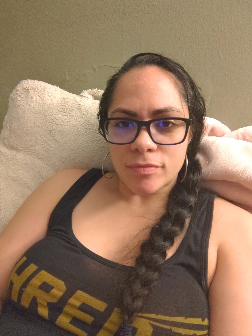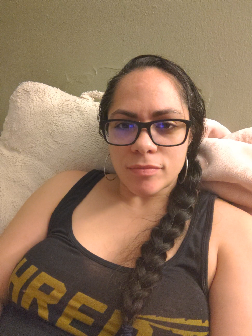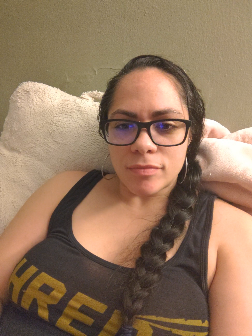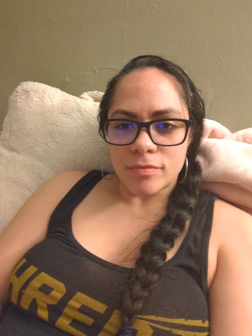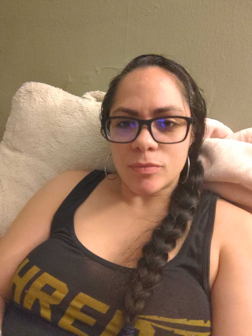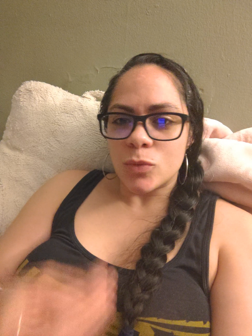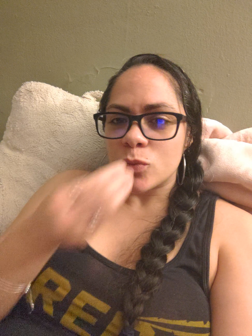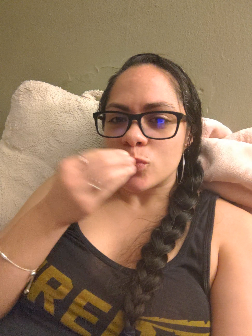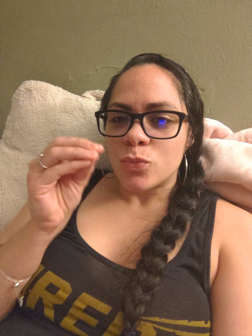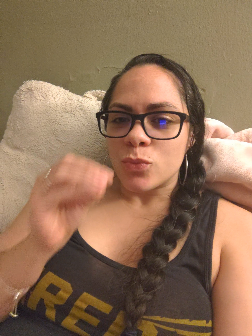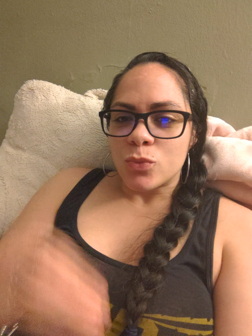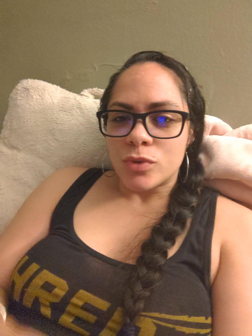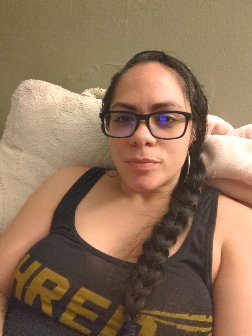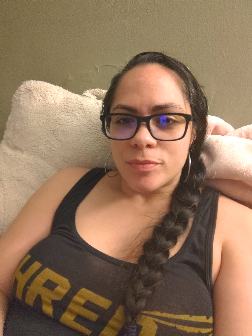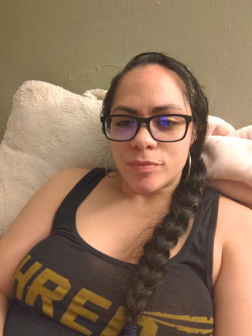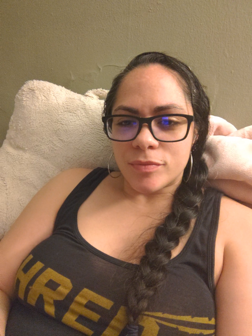kiss